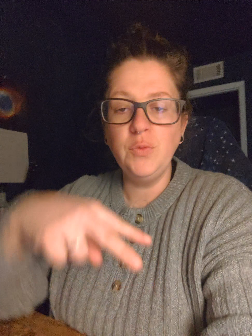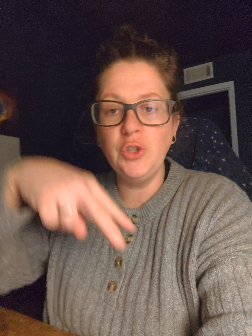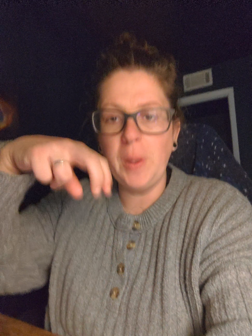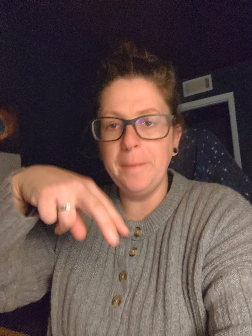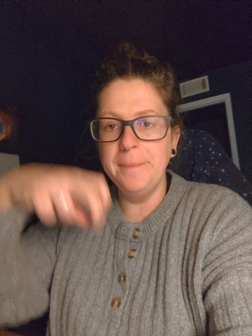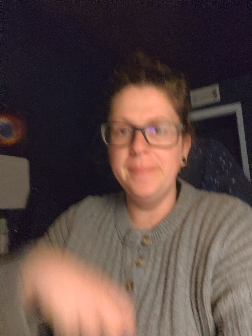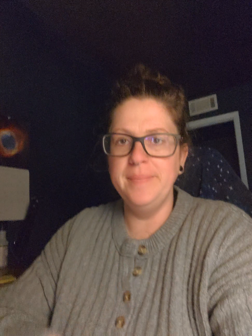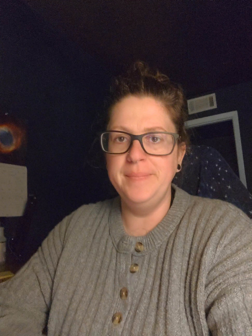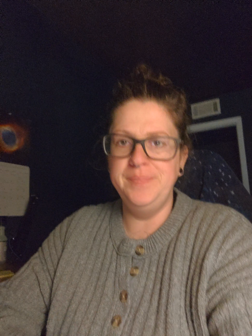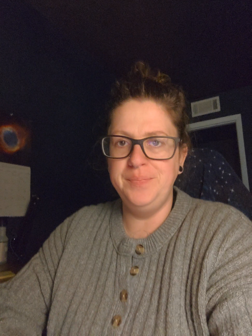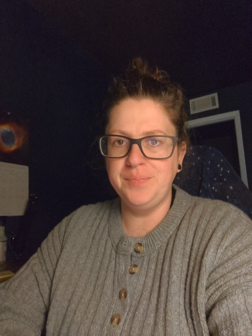jump